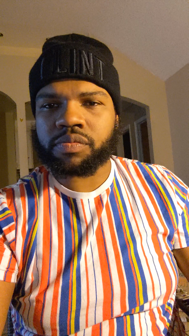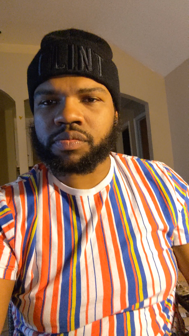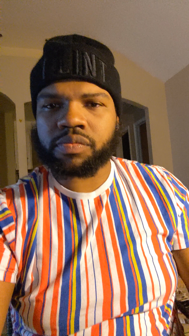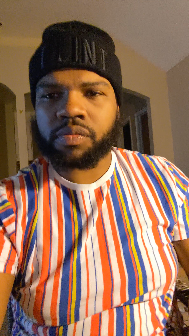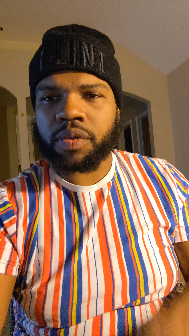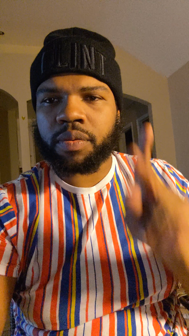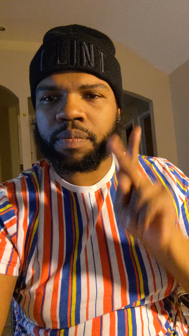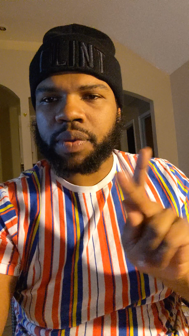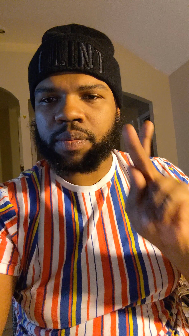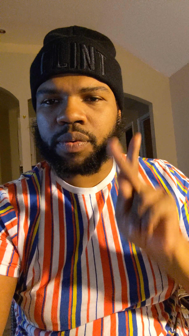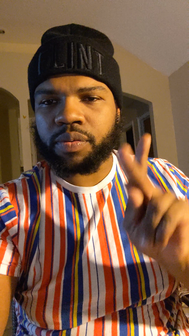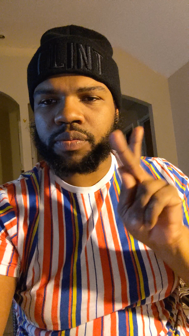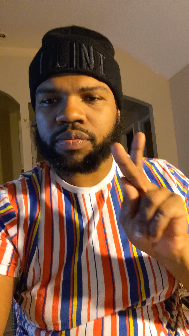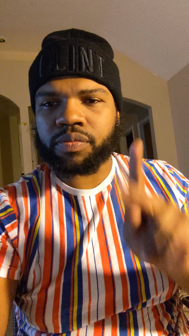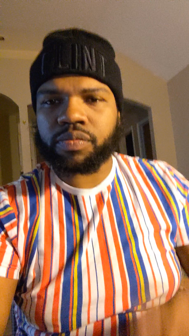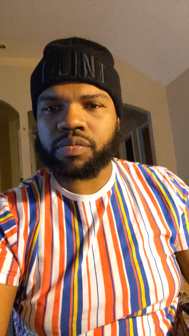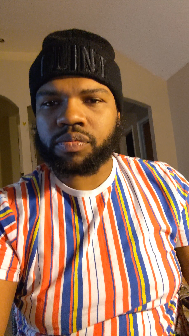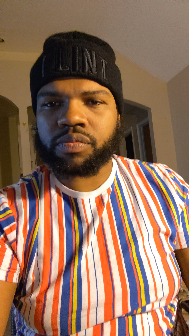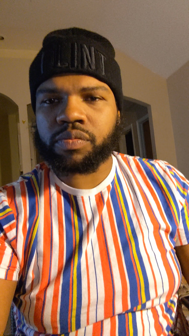people